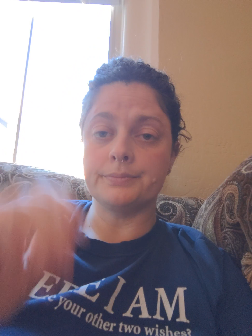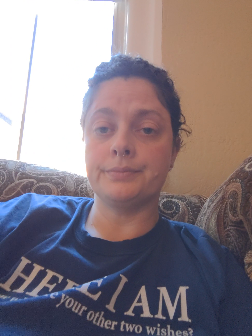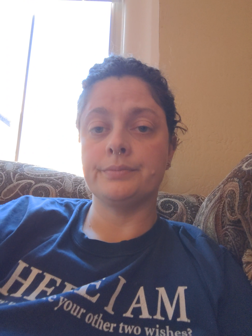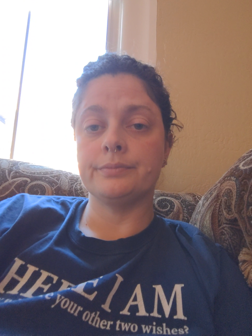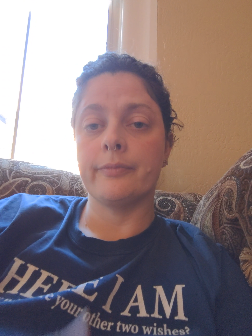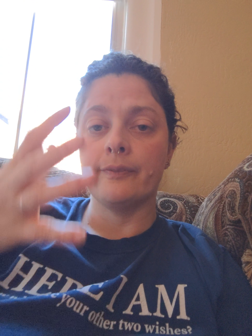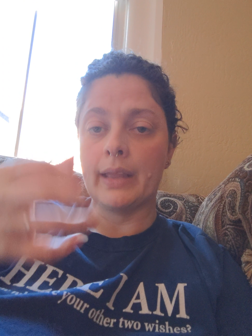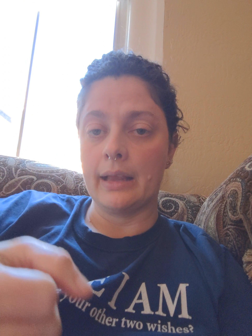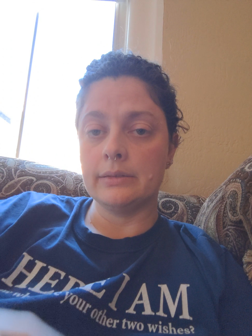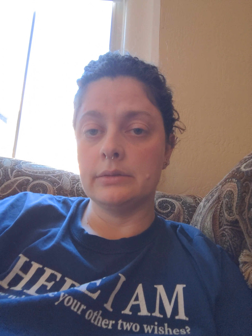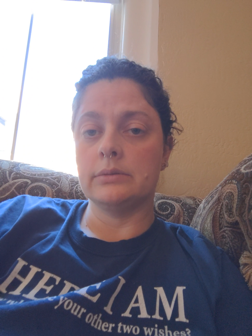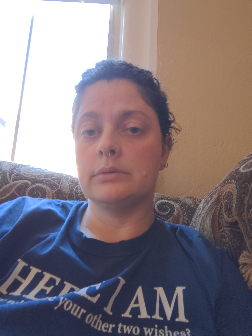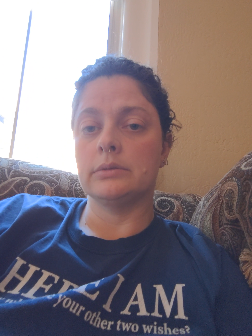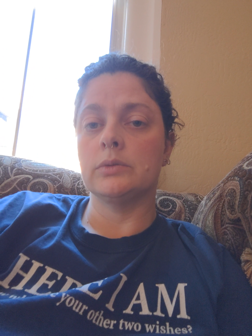fast